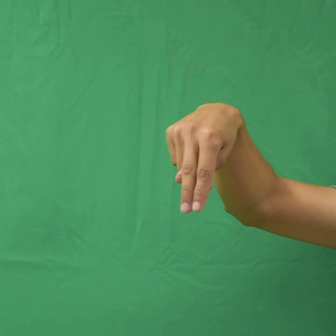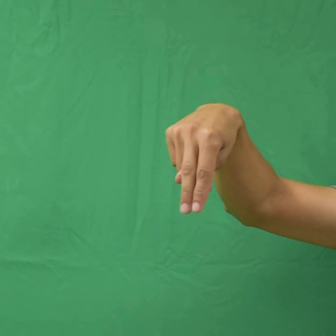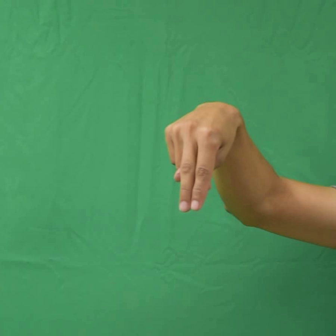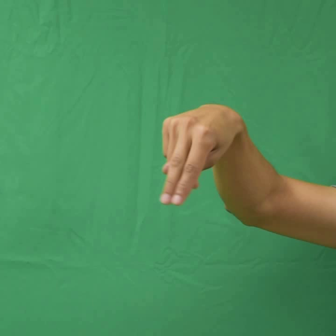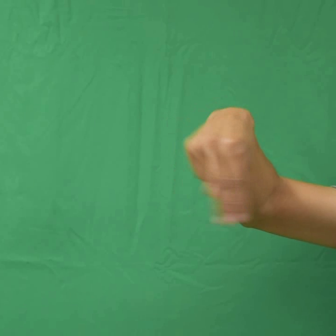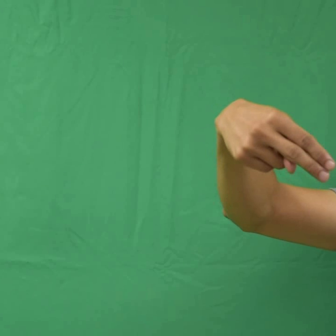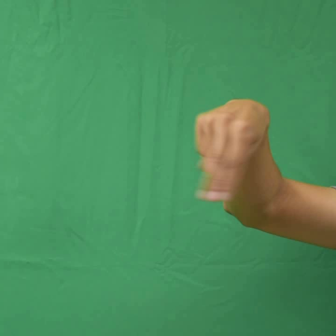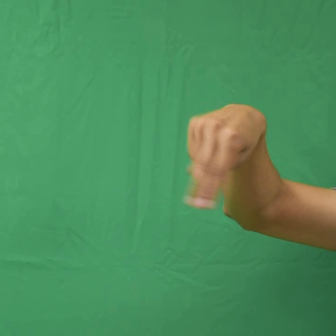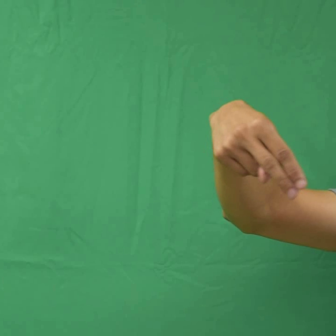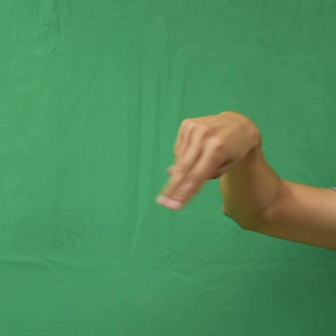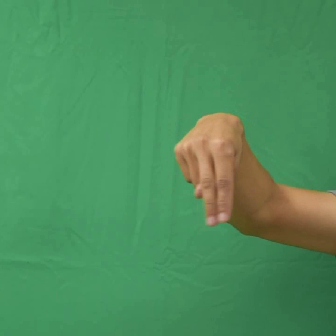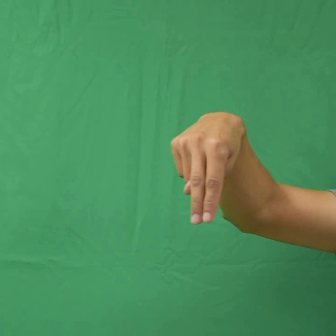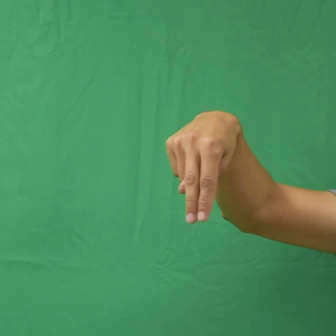Ñ